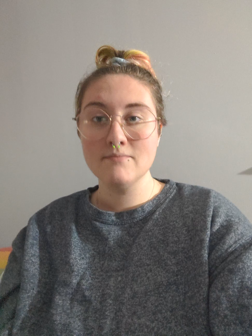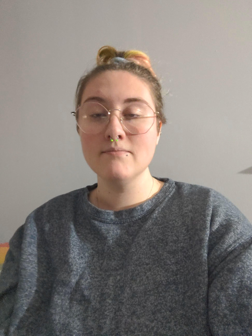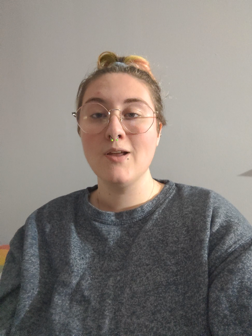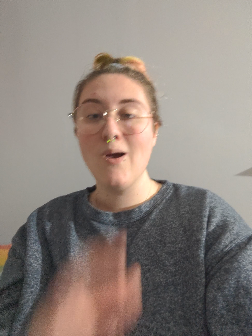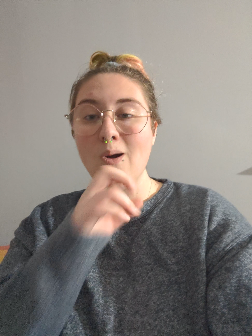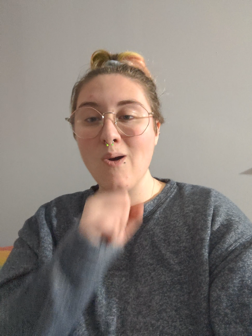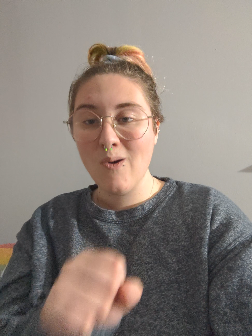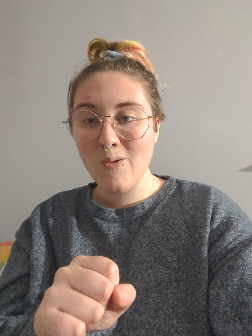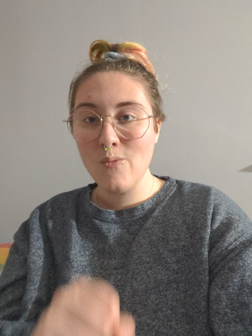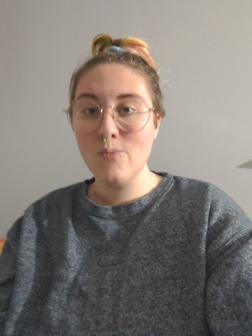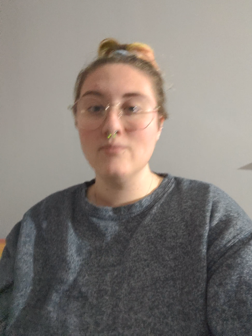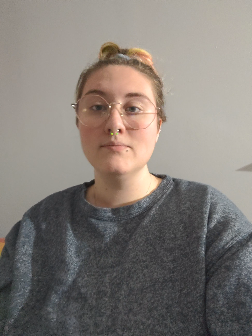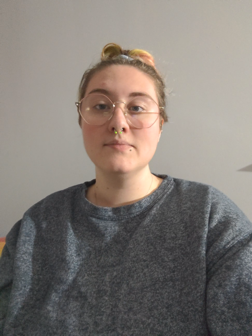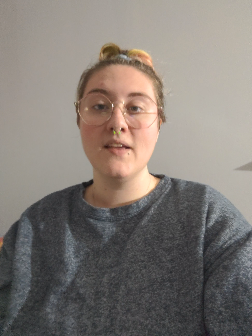old